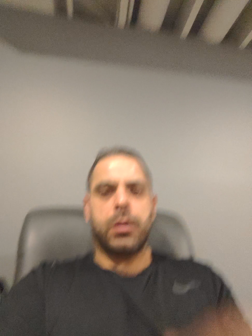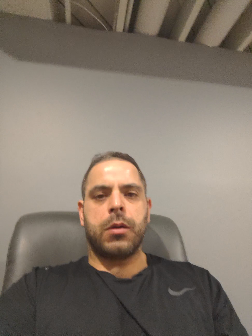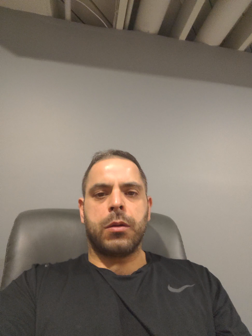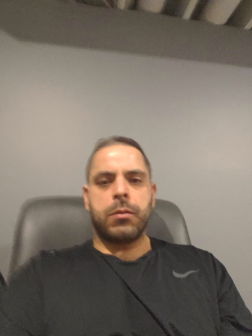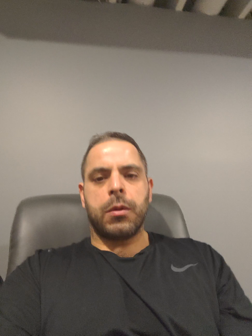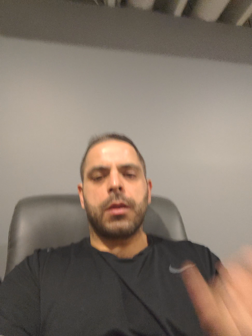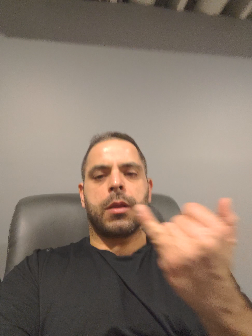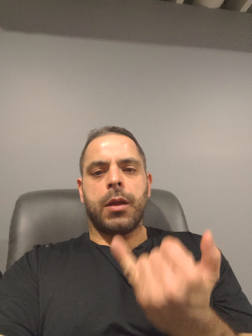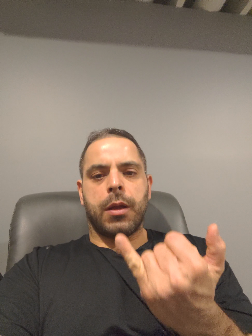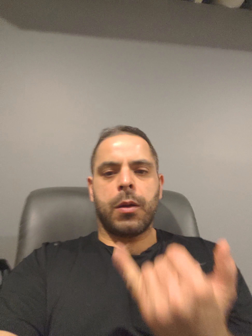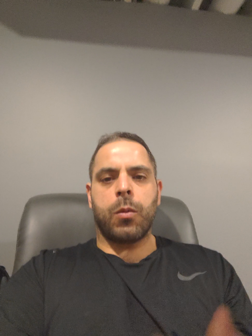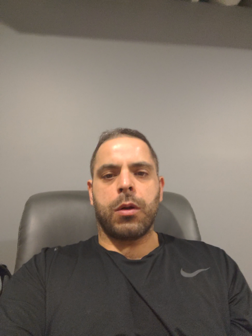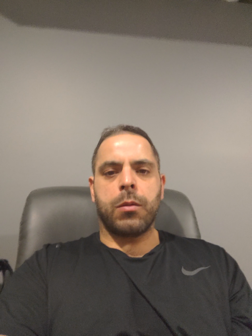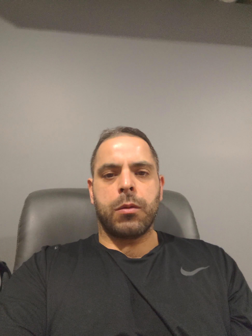now